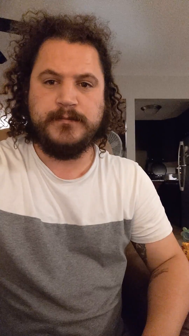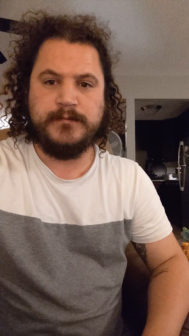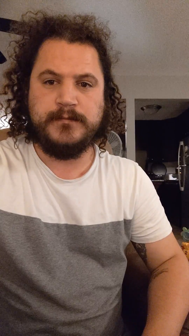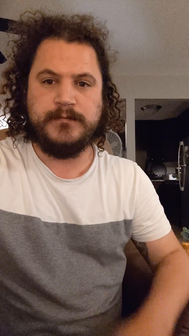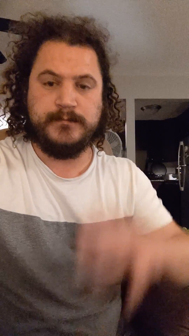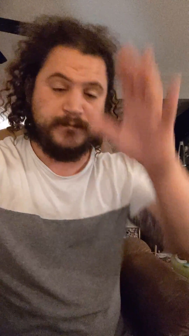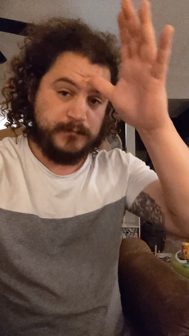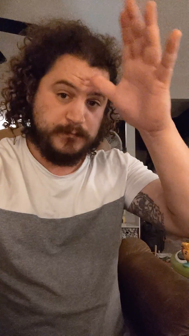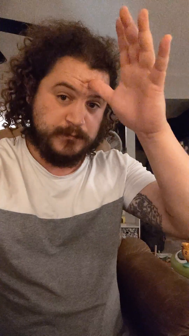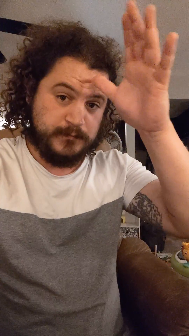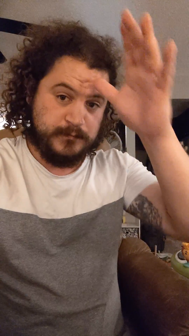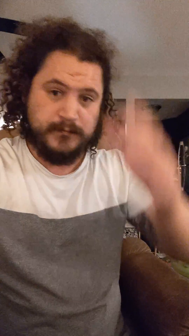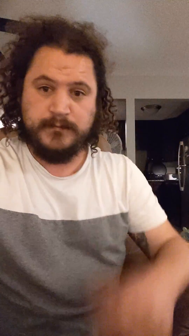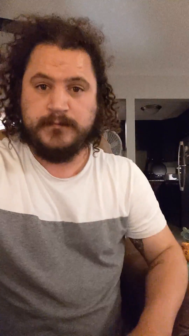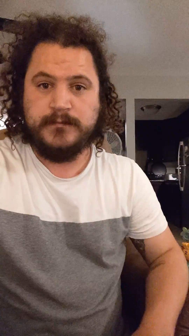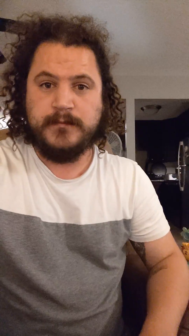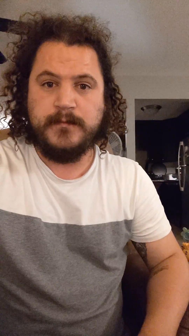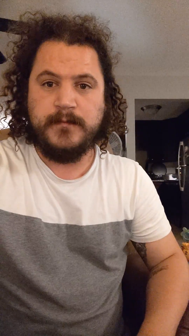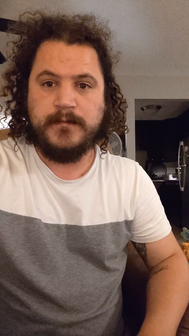daddy